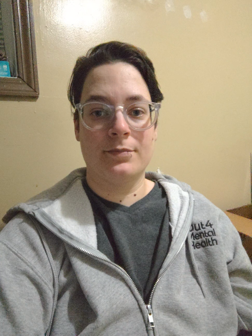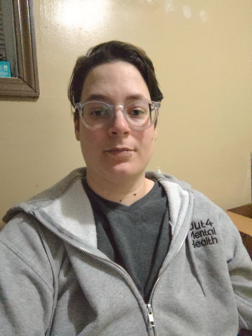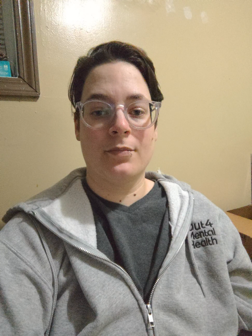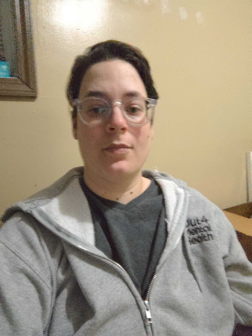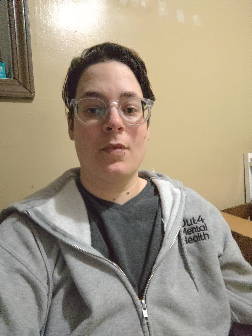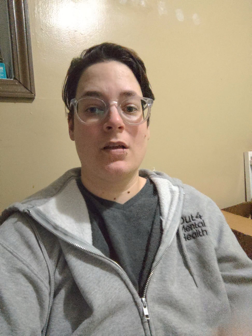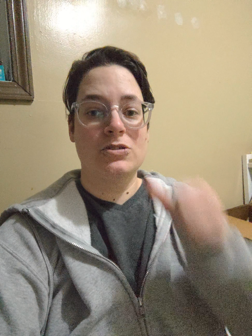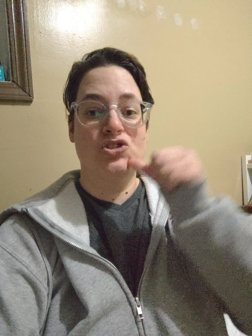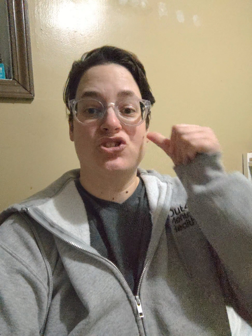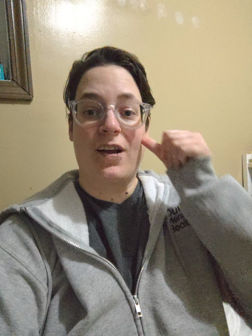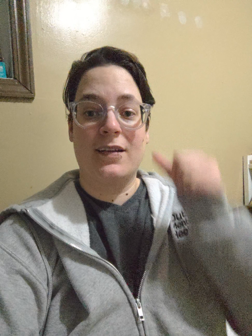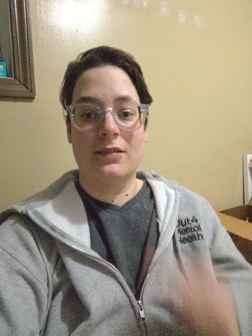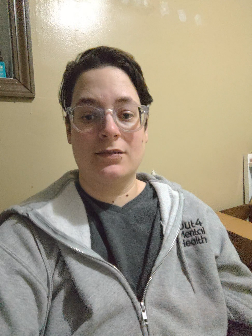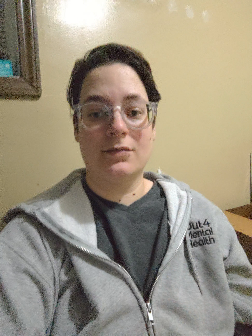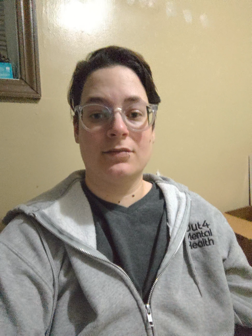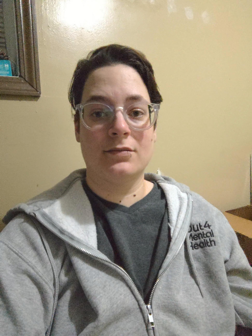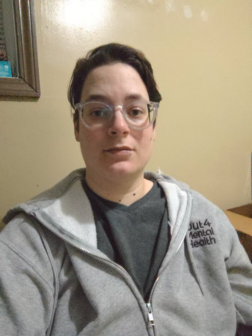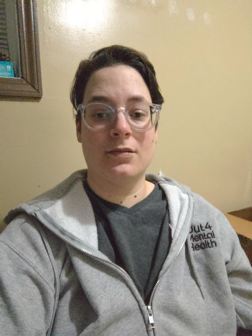yesterday